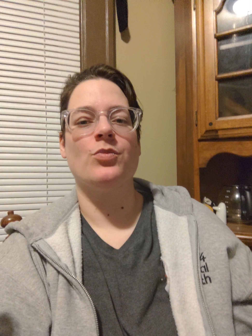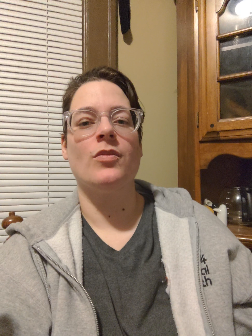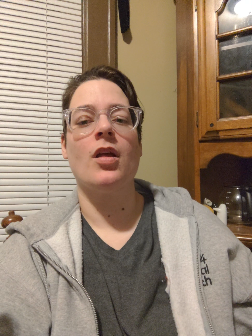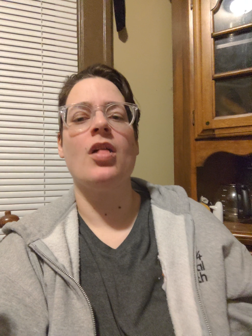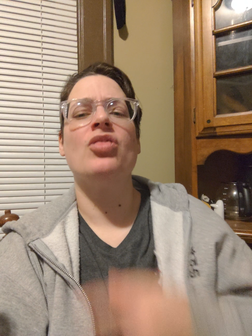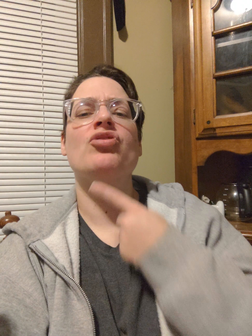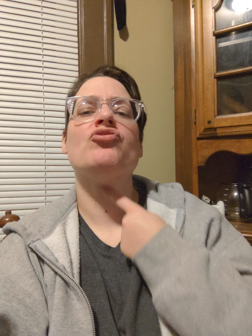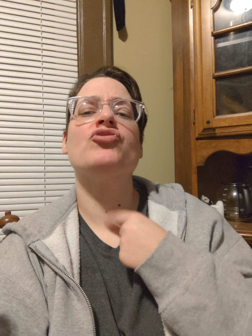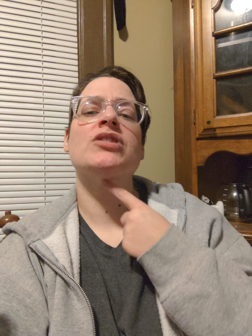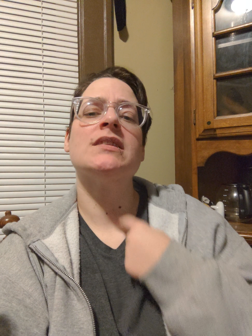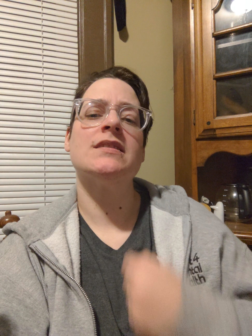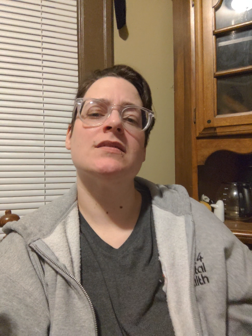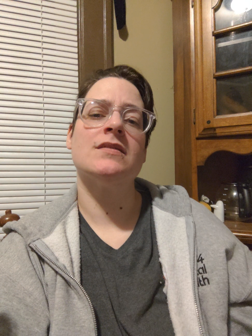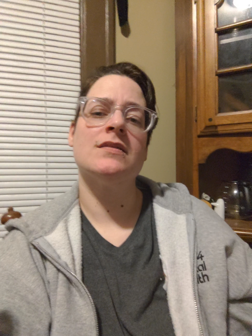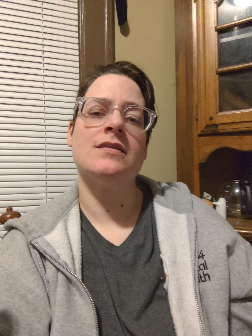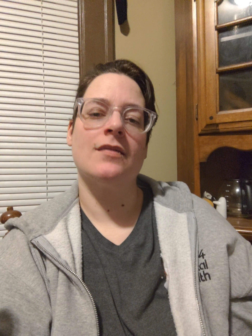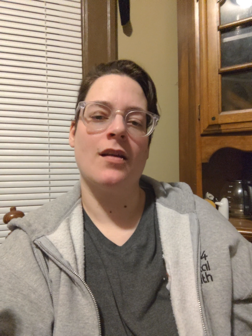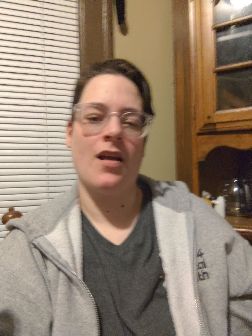thirsty